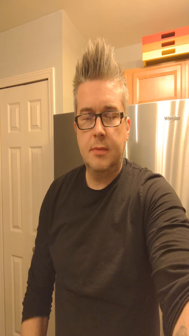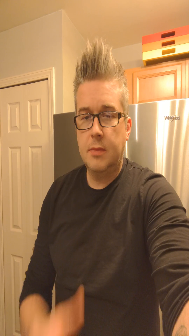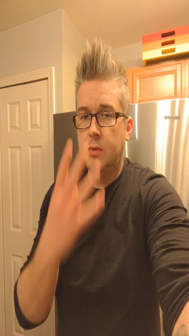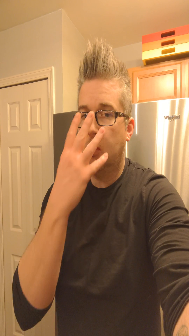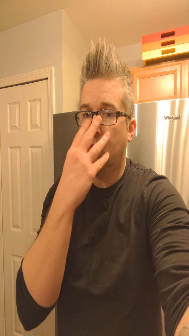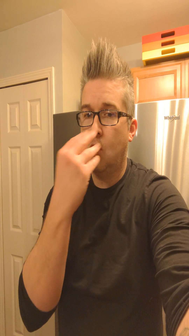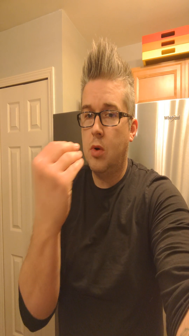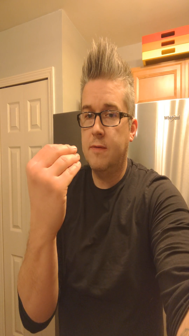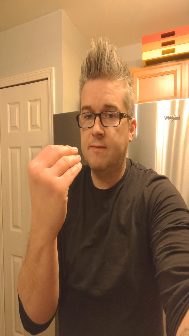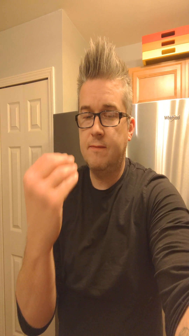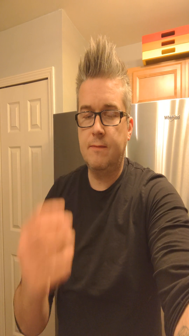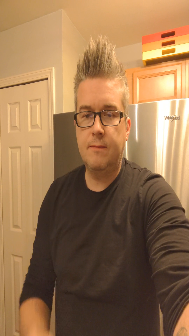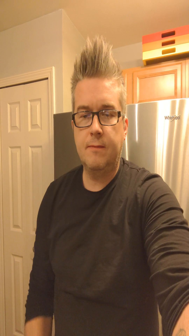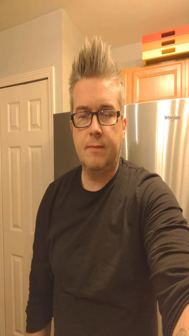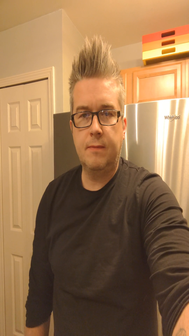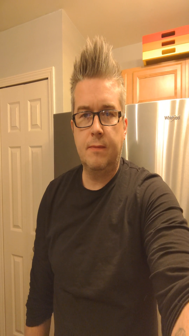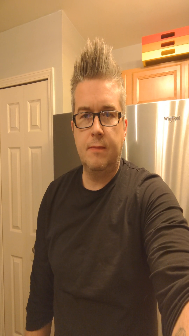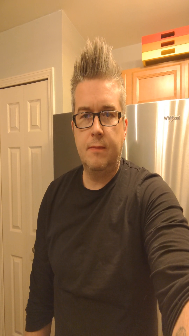wolf